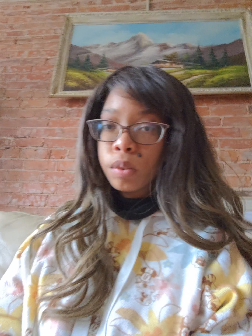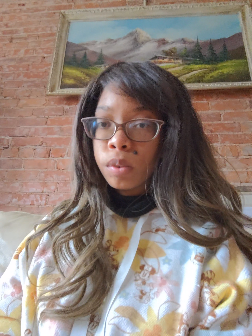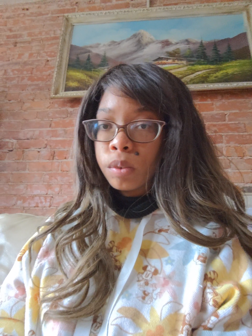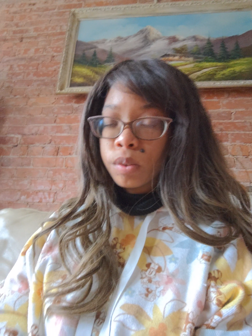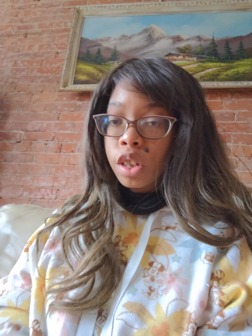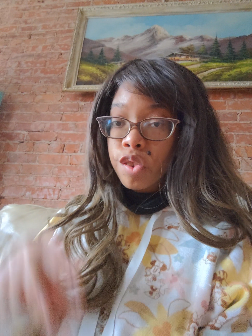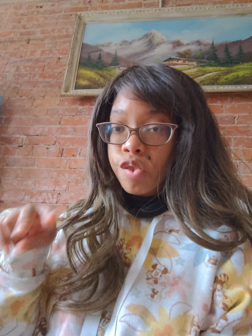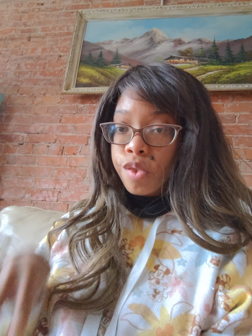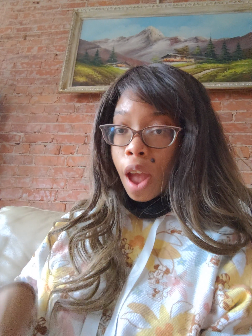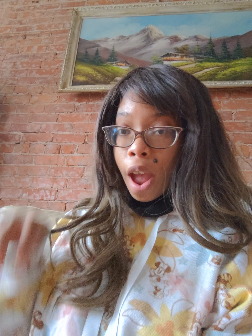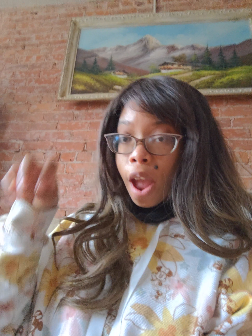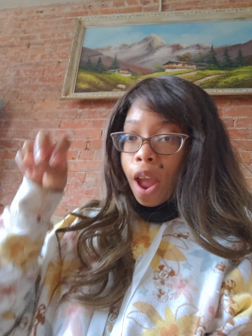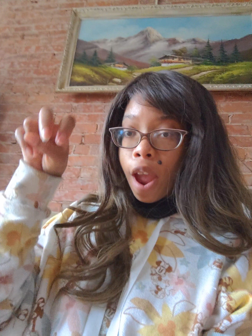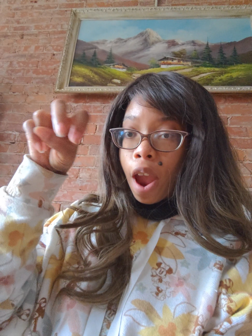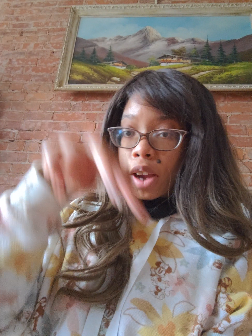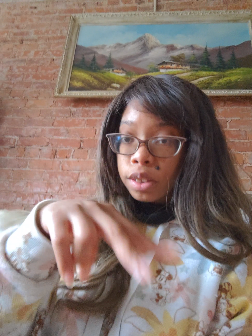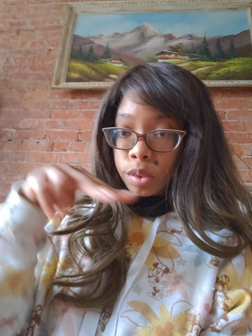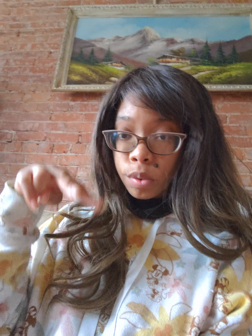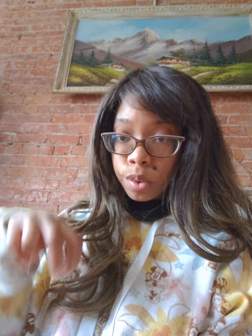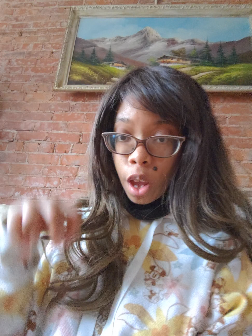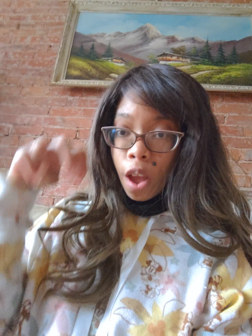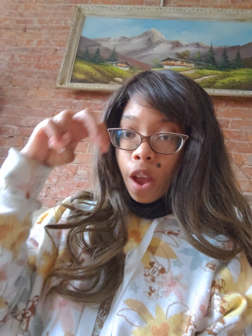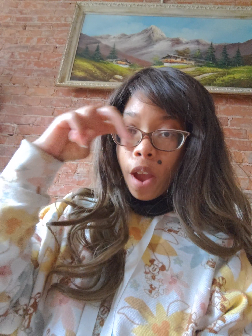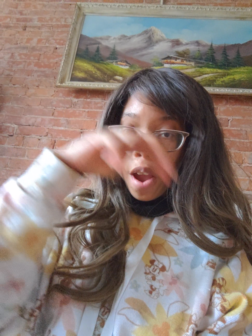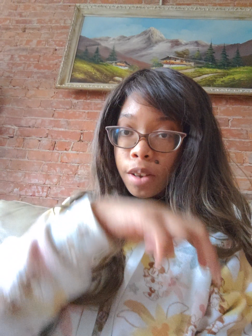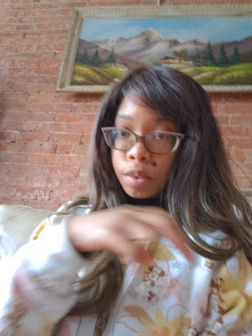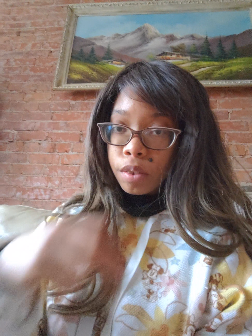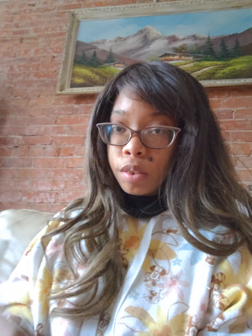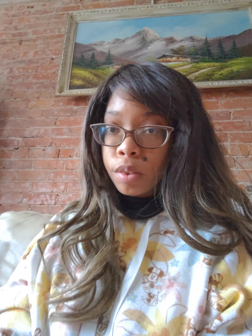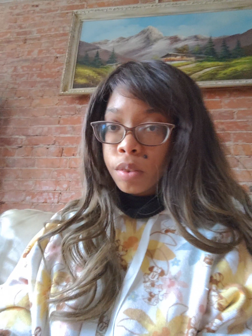jump